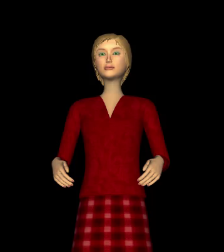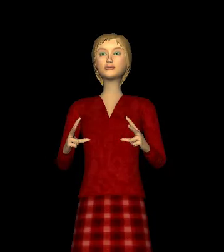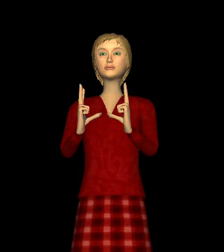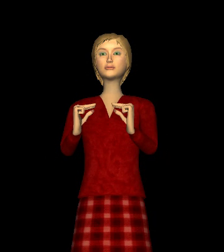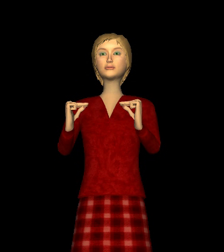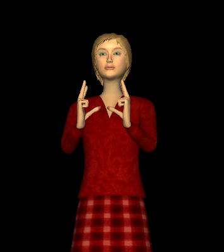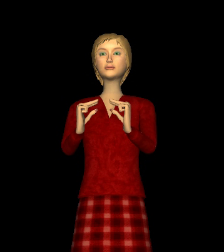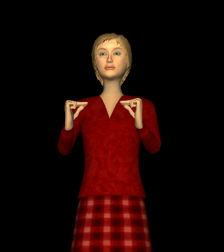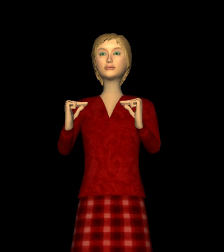يصف